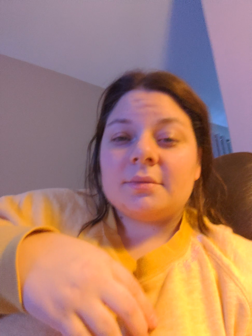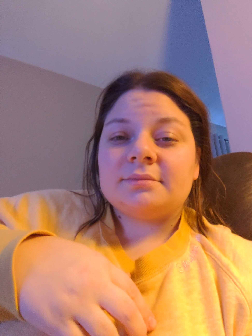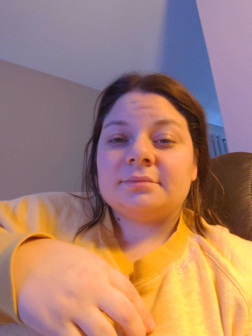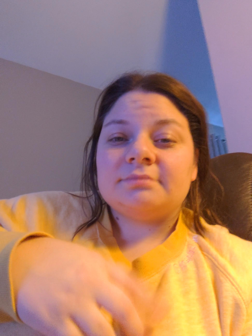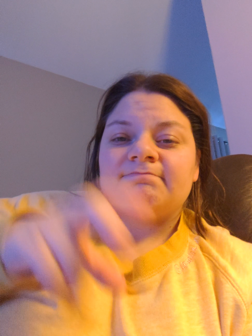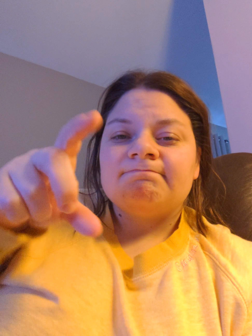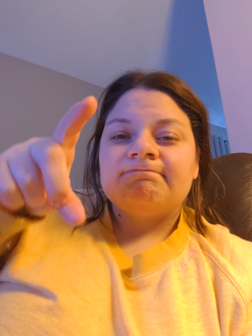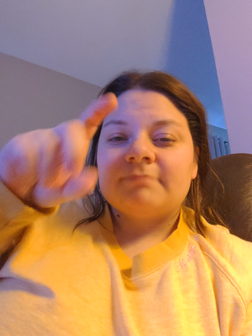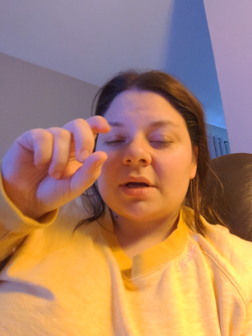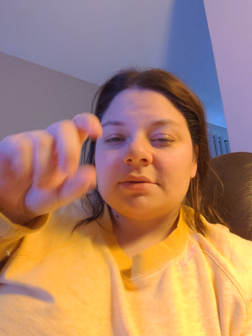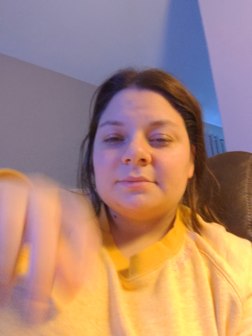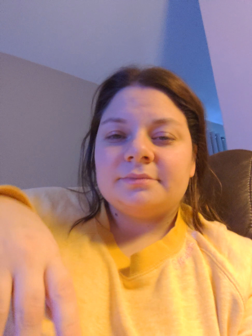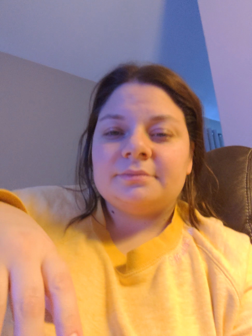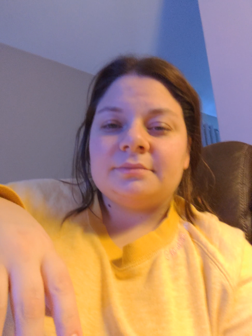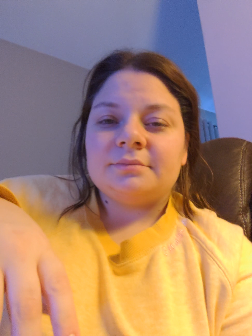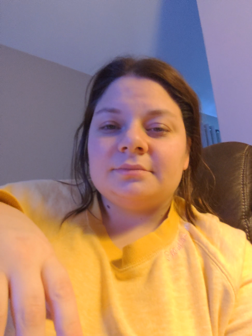puzzle